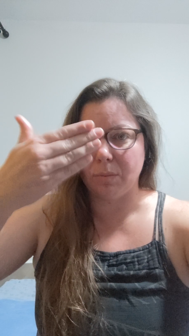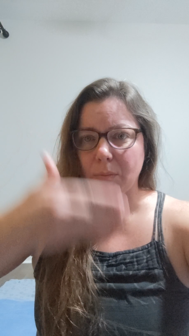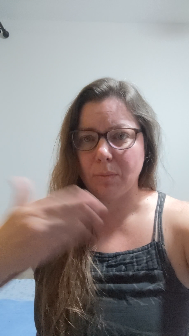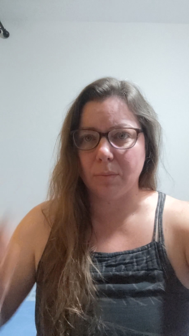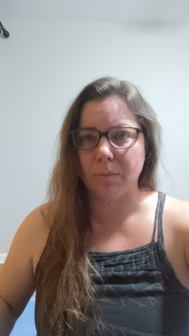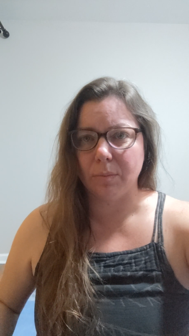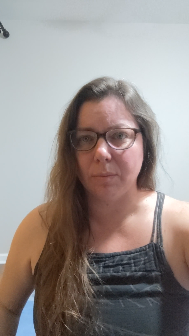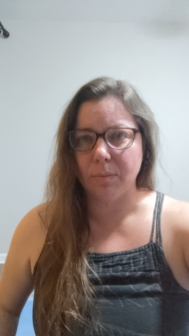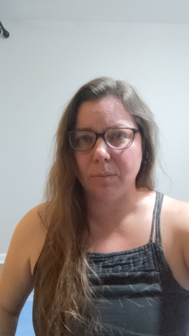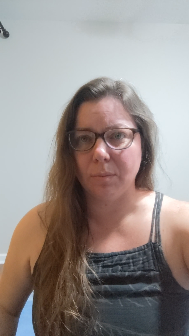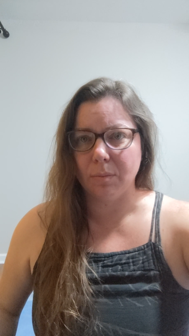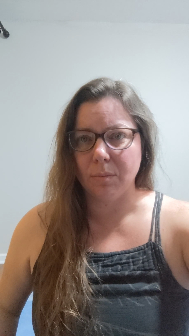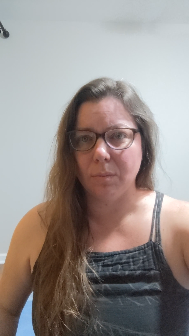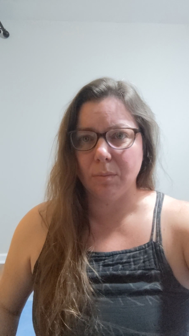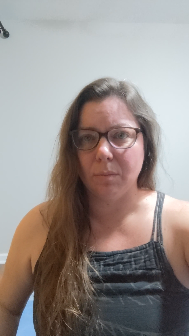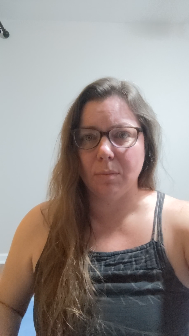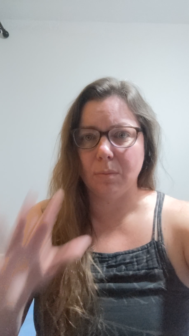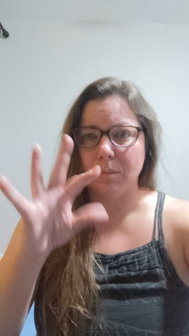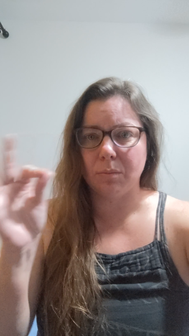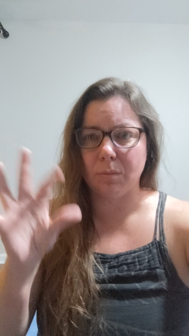choose